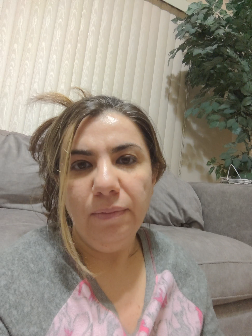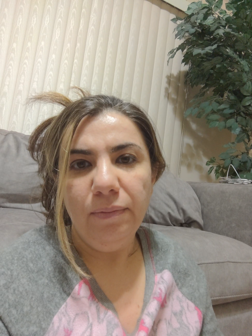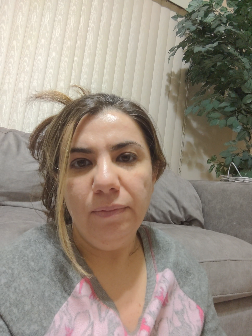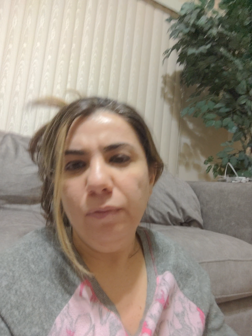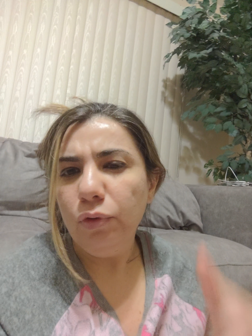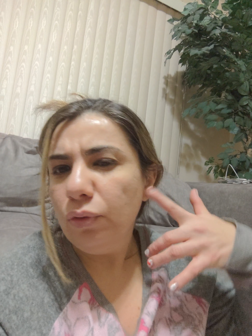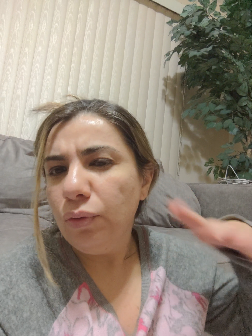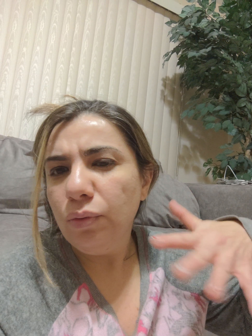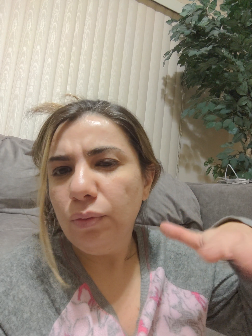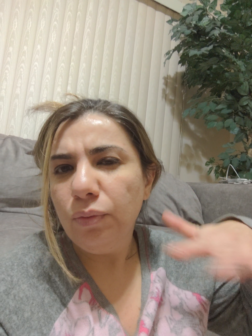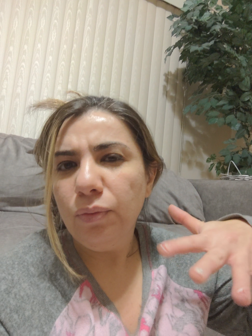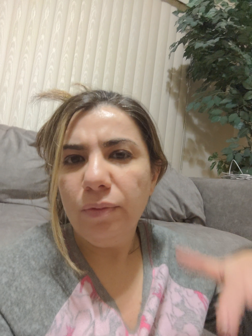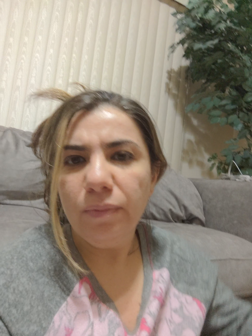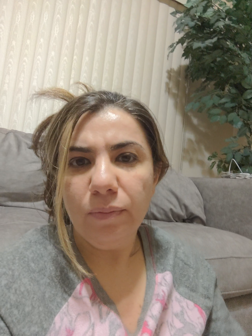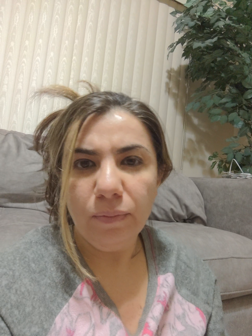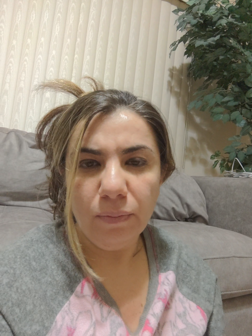noisy